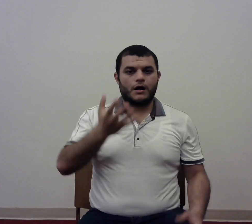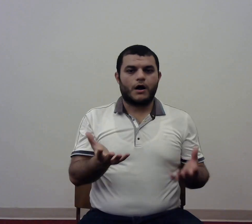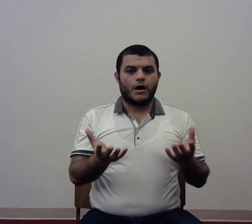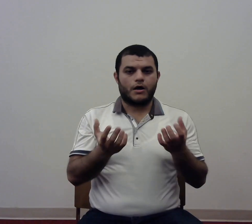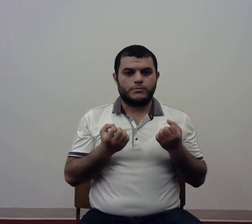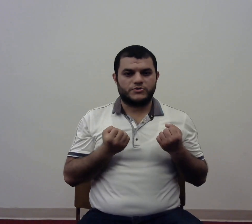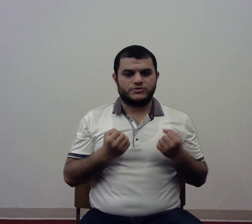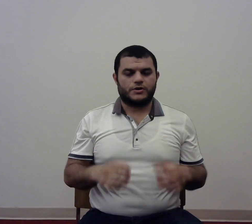almışam